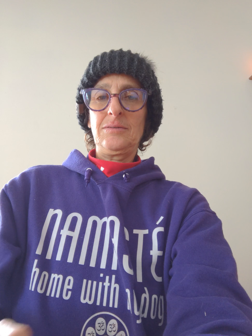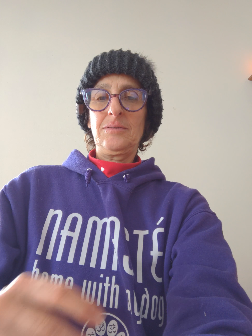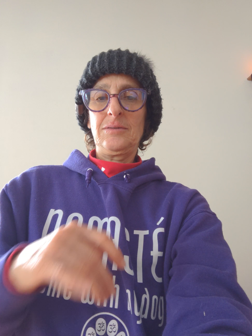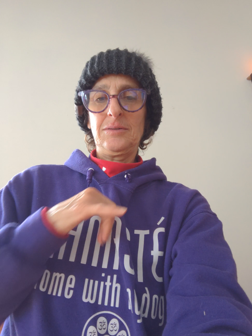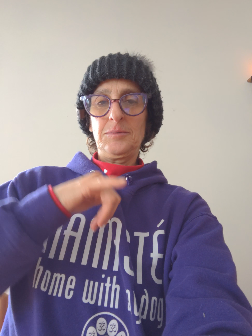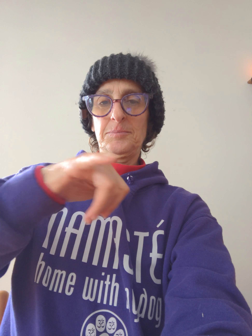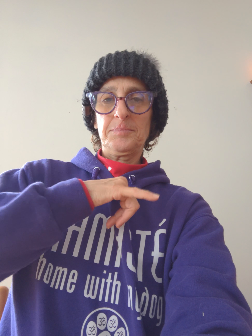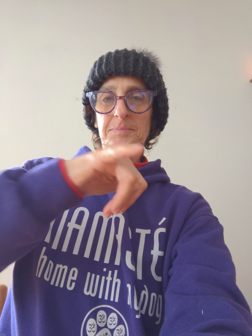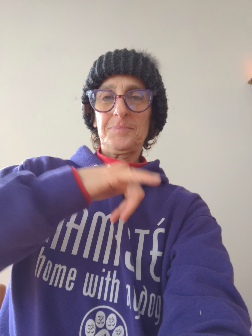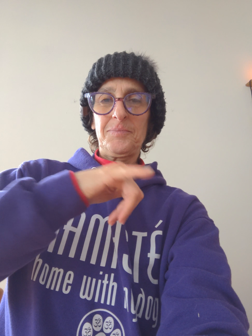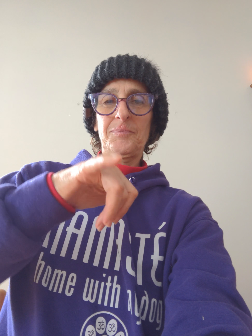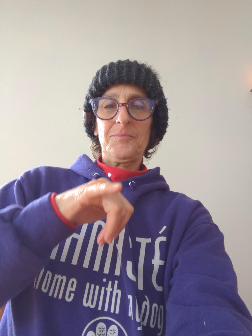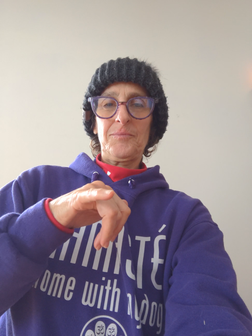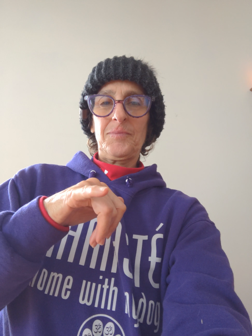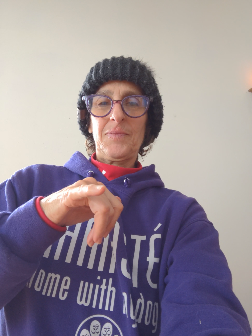same